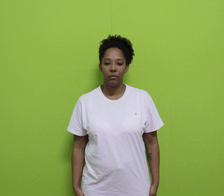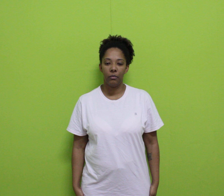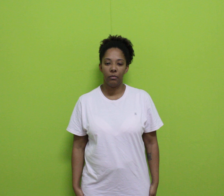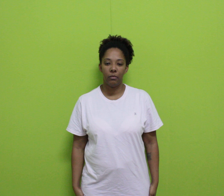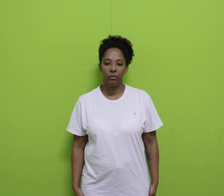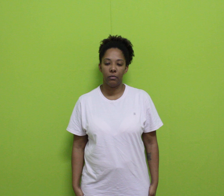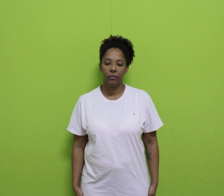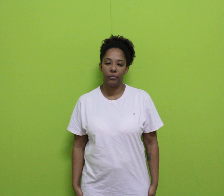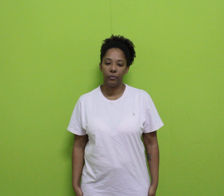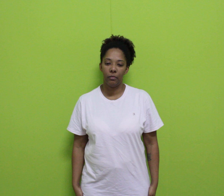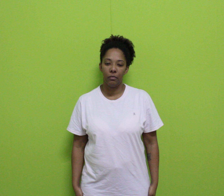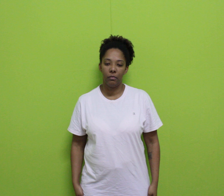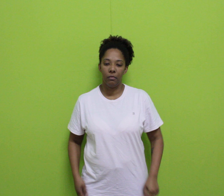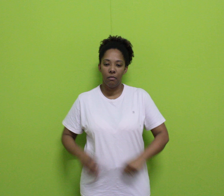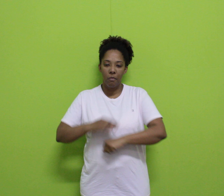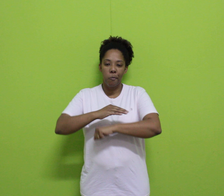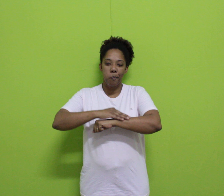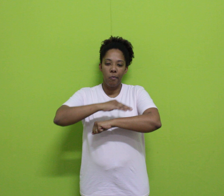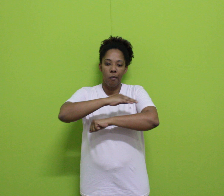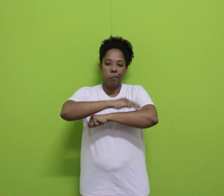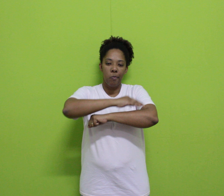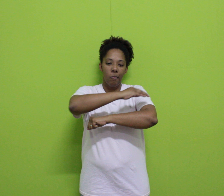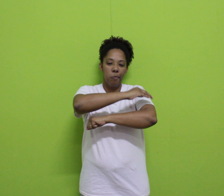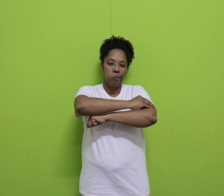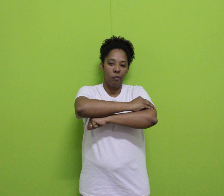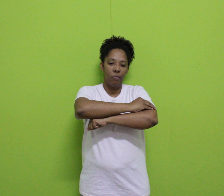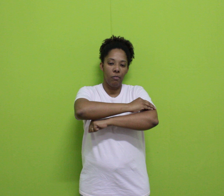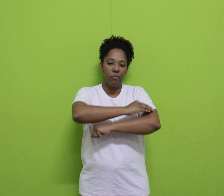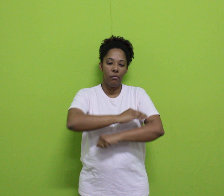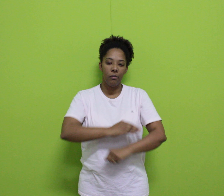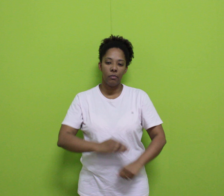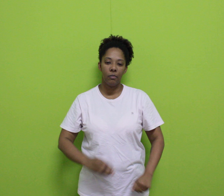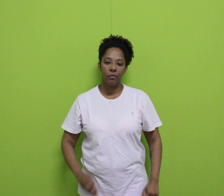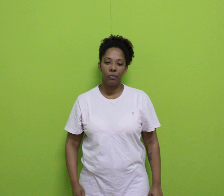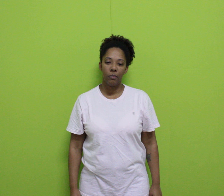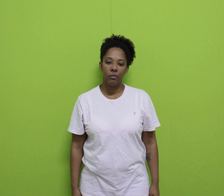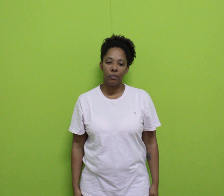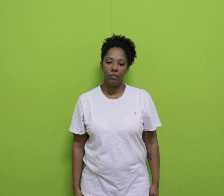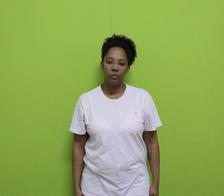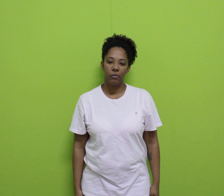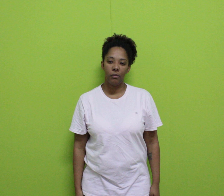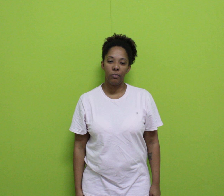sapo